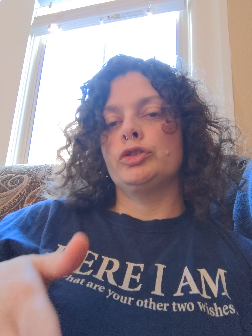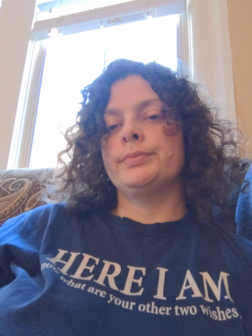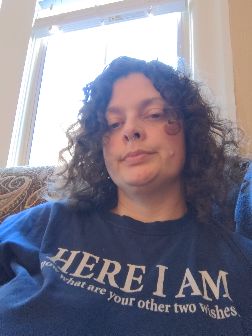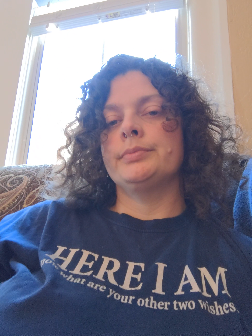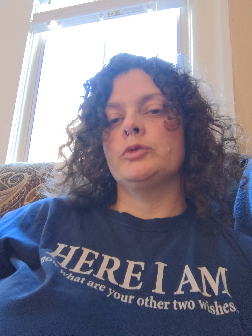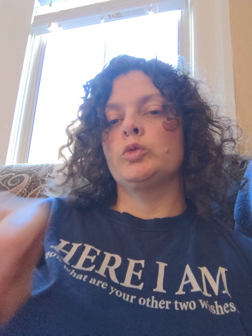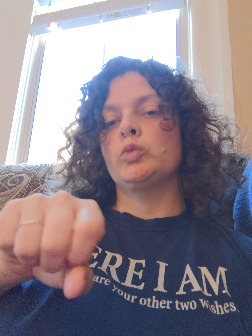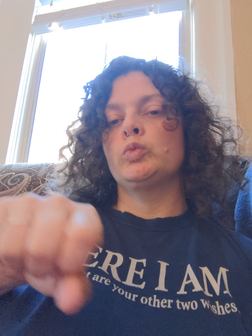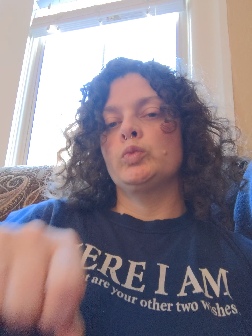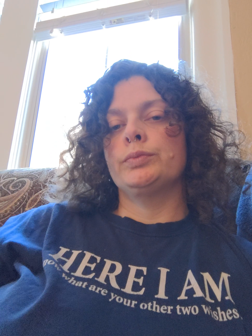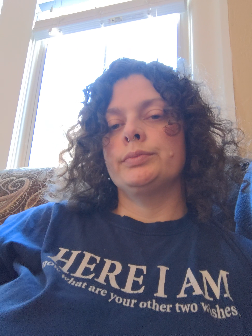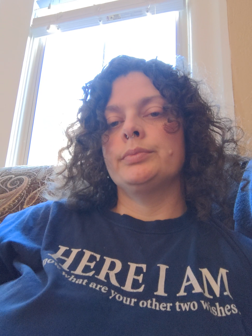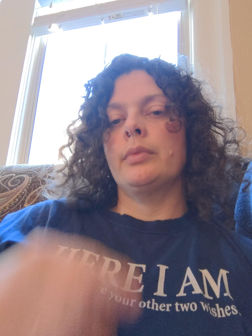shoe